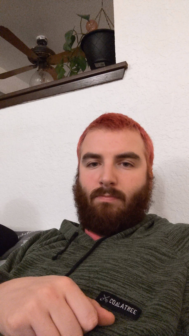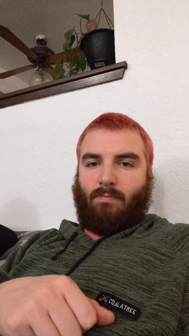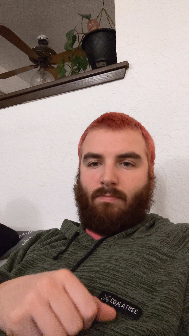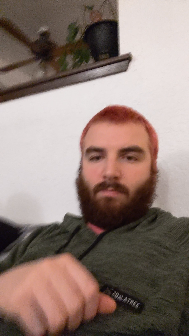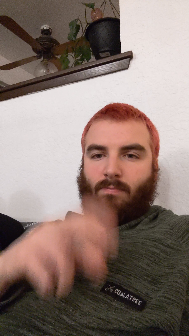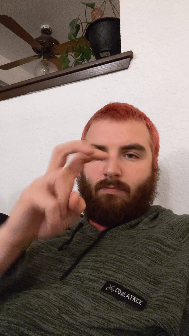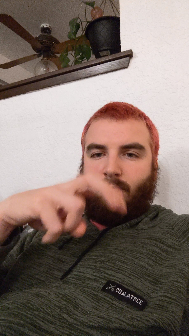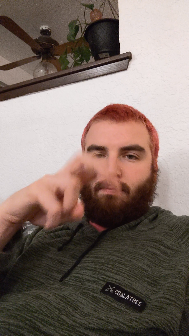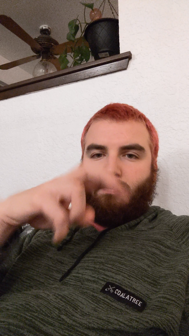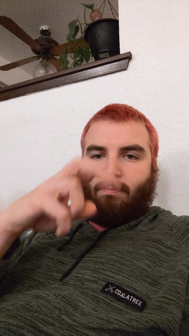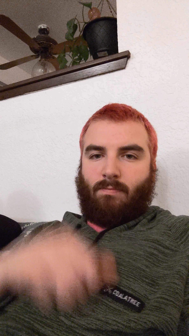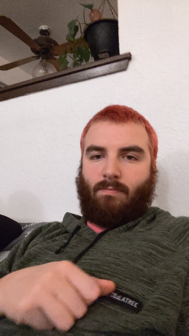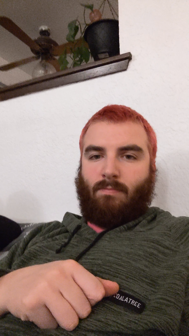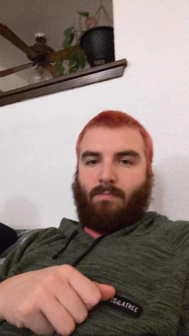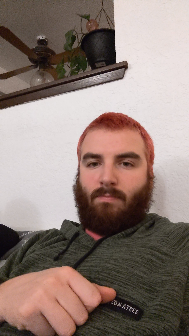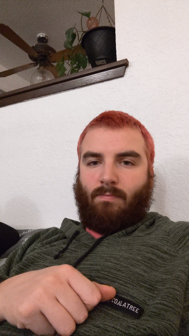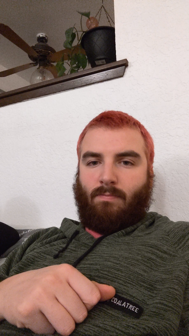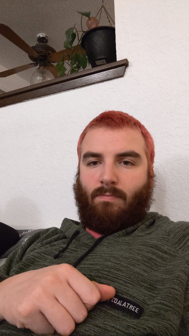potato